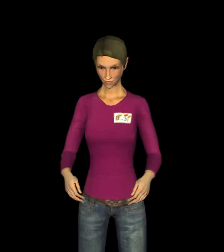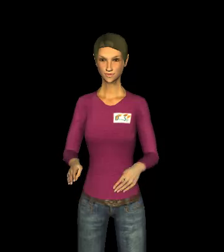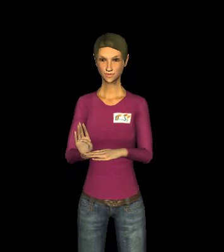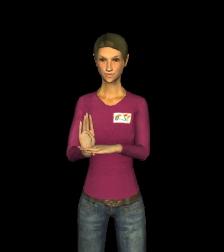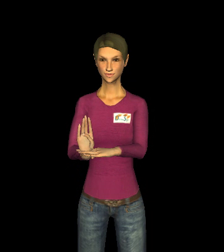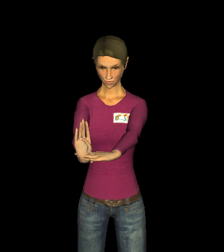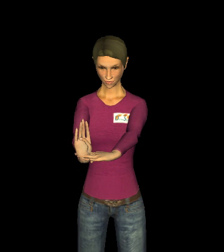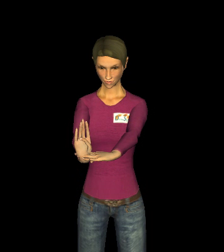يظهر